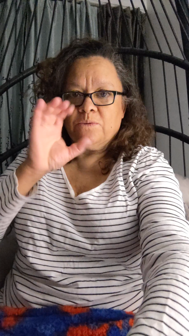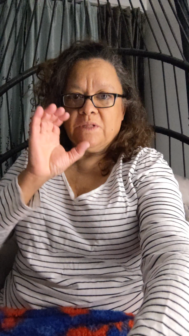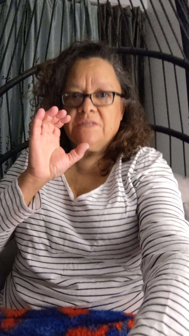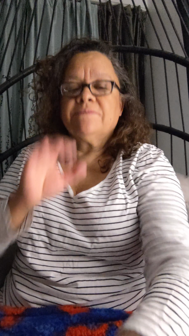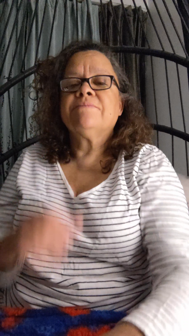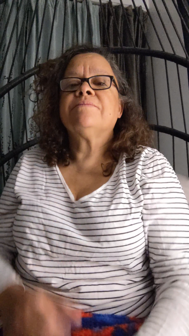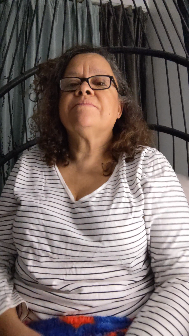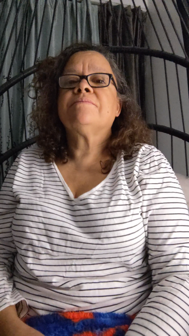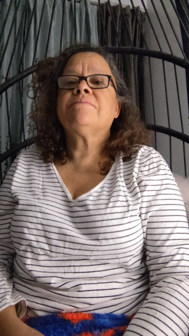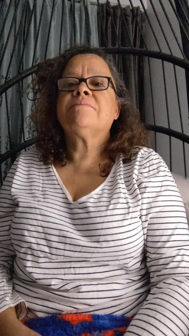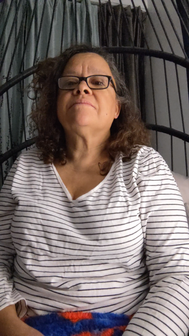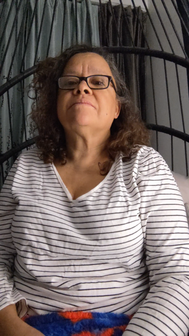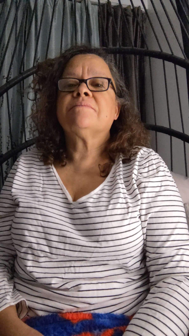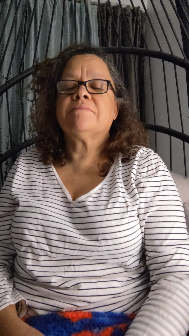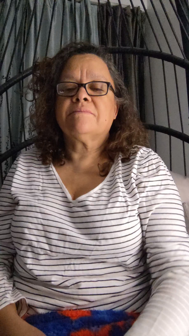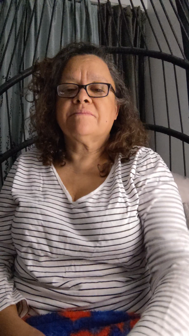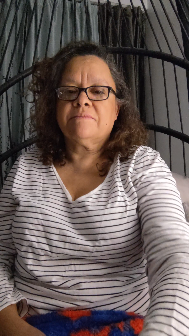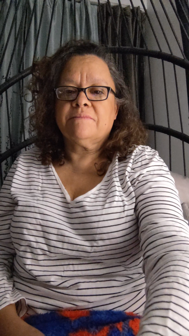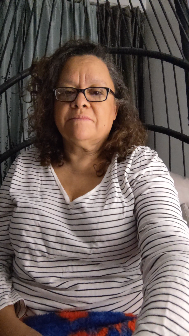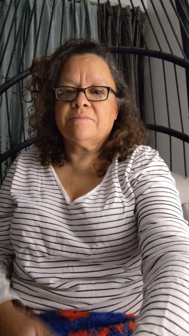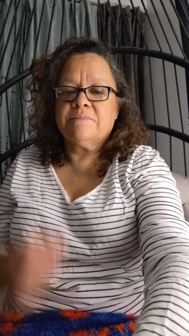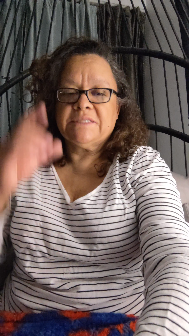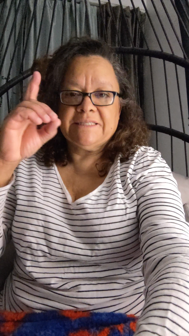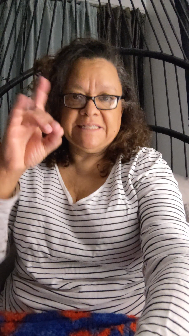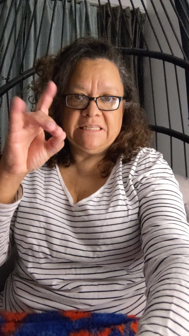did